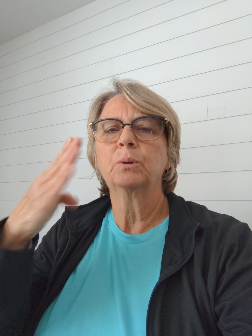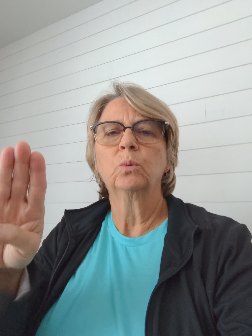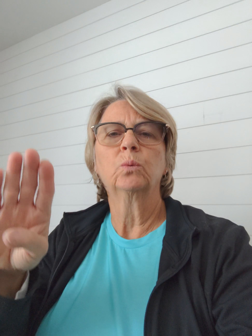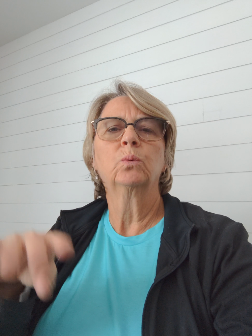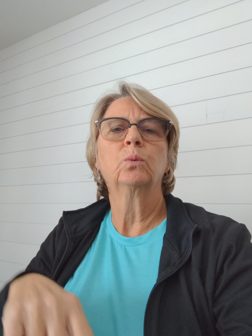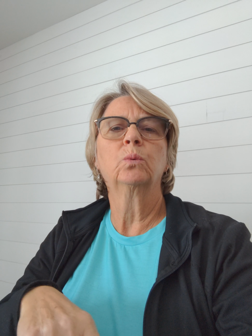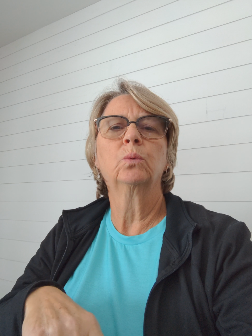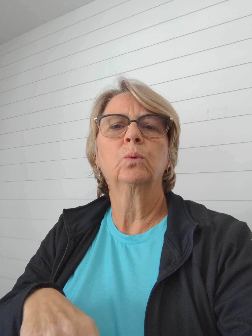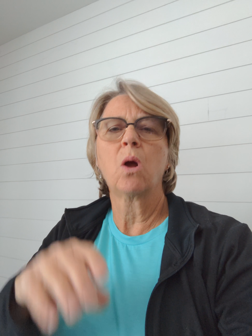blue